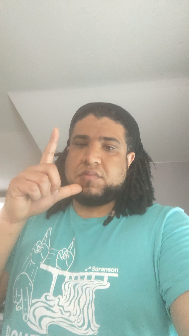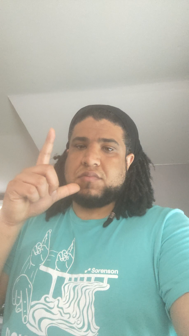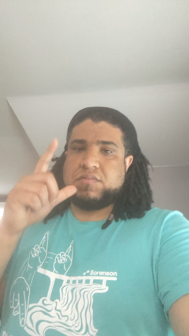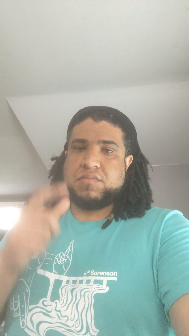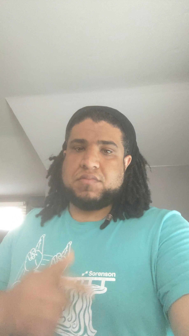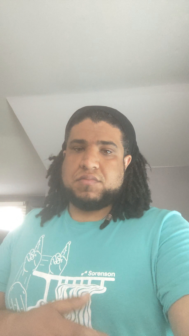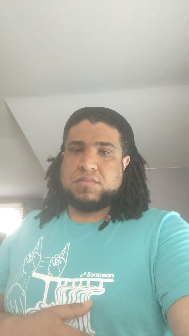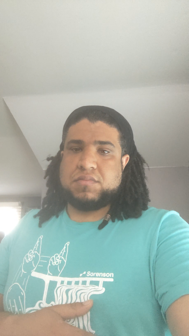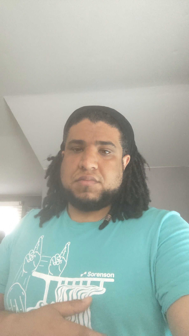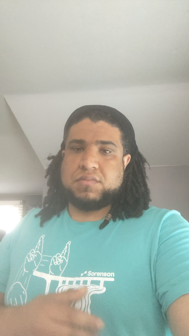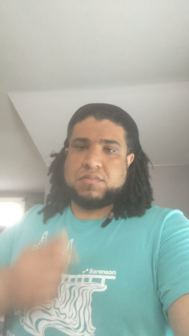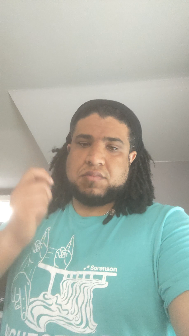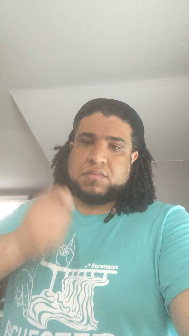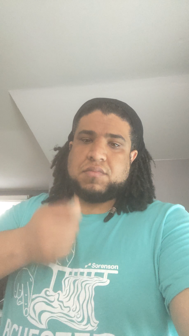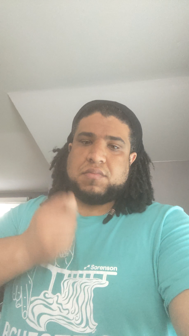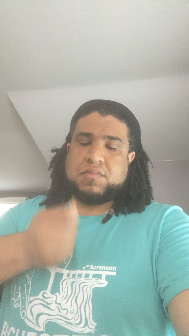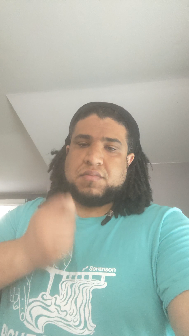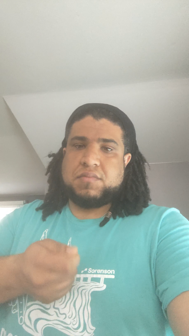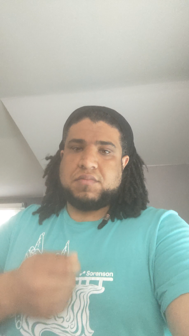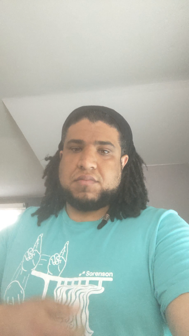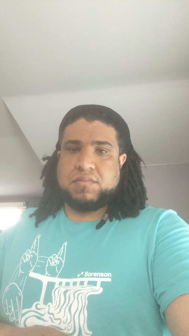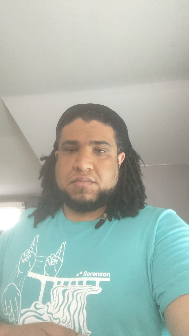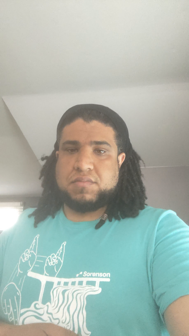hammer